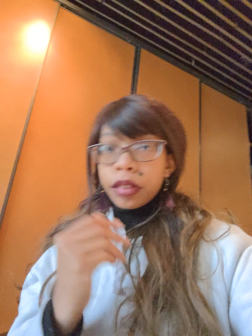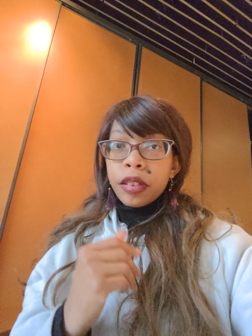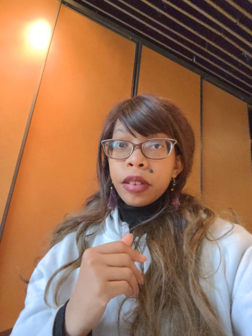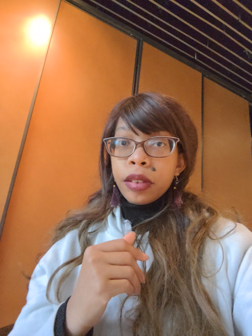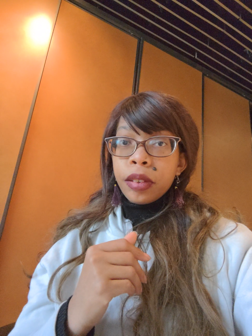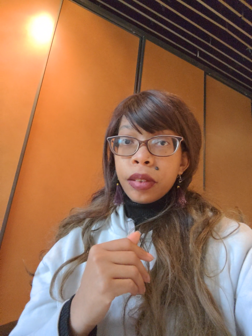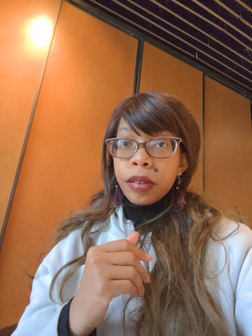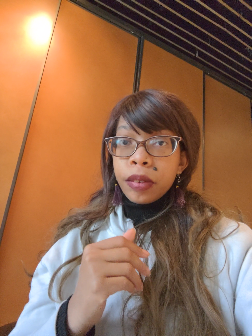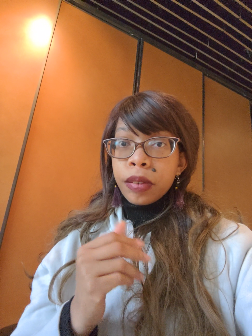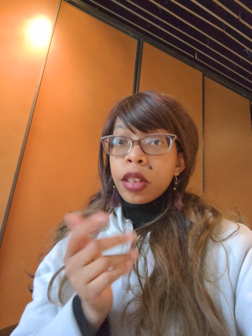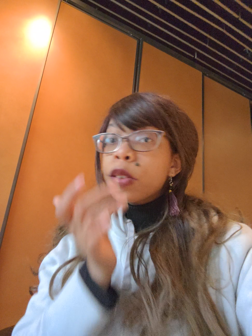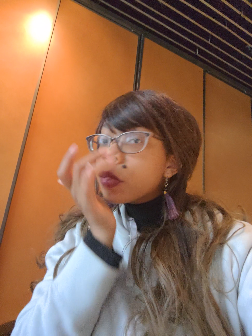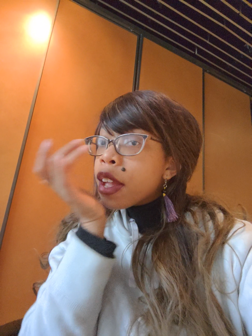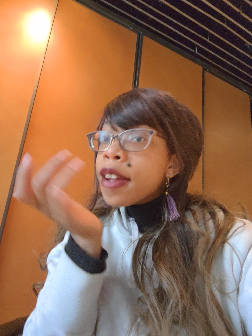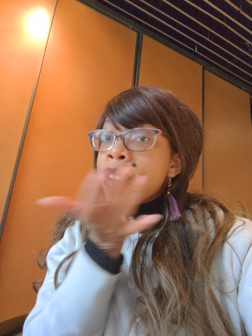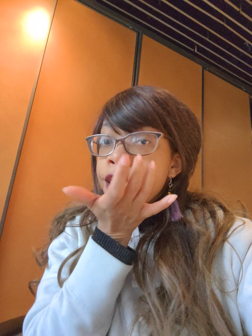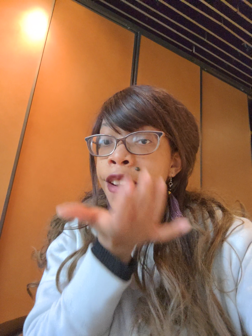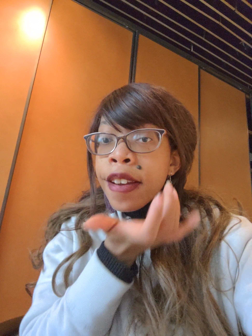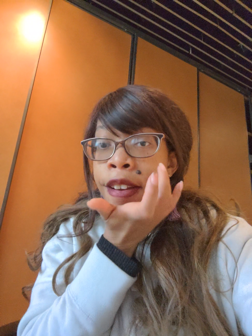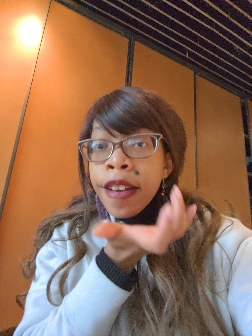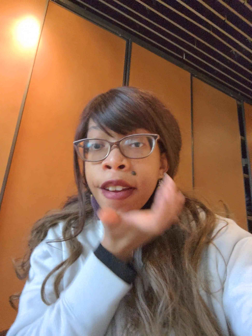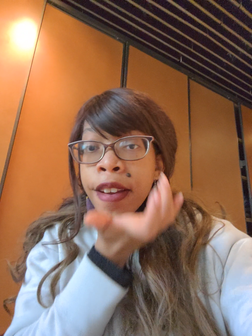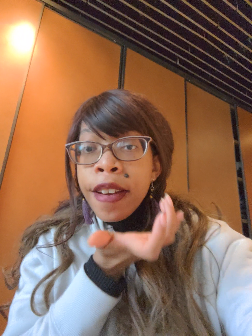grass